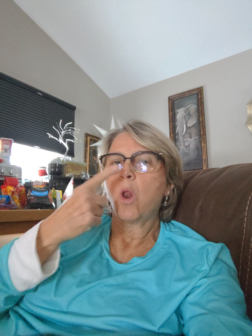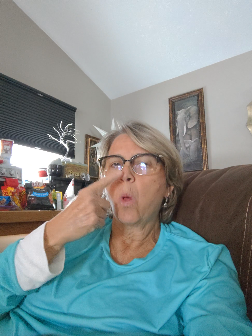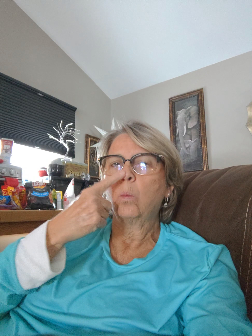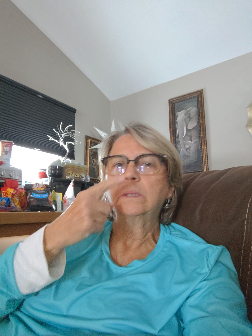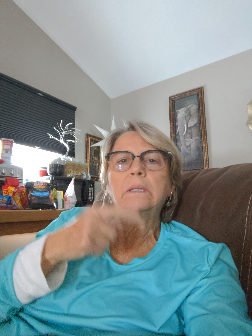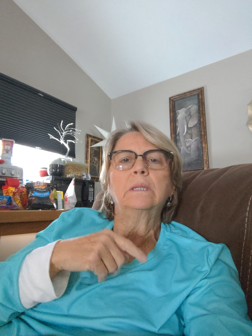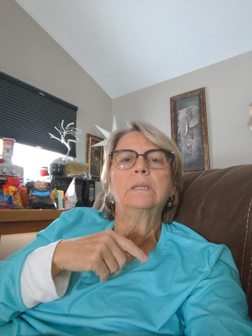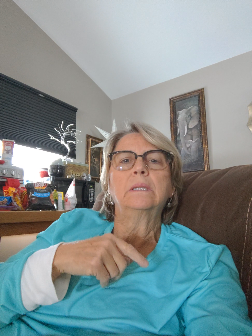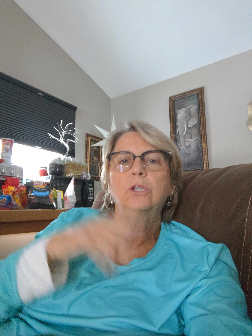nose